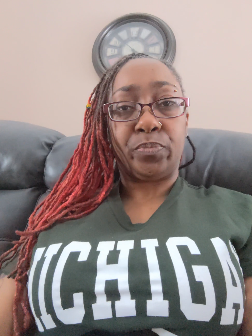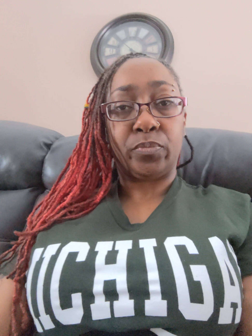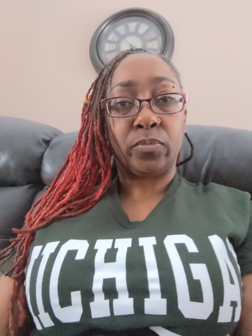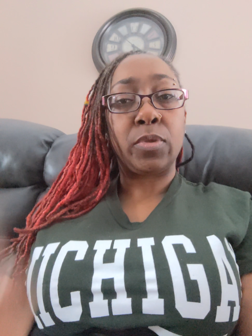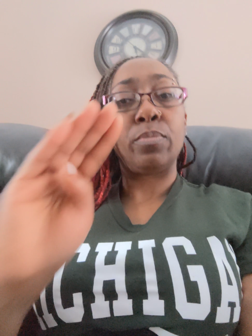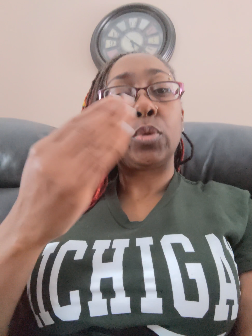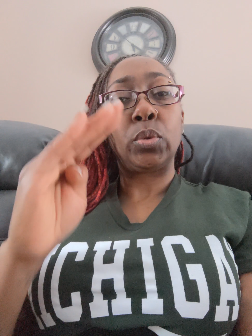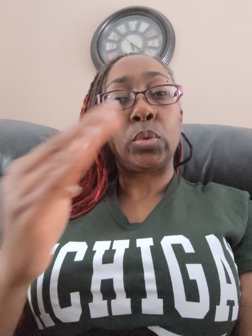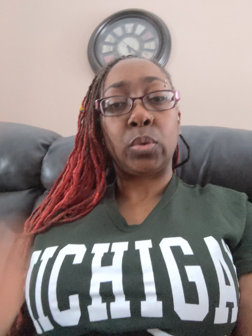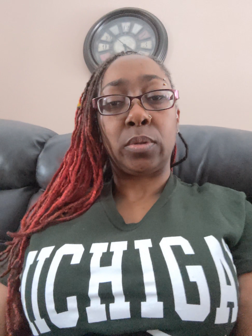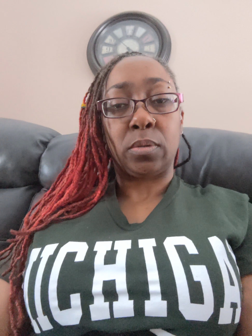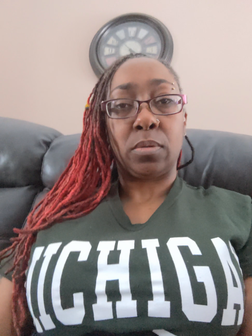blue